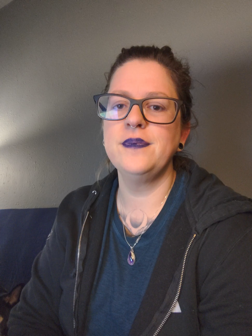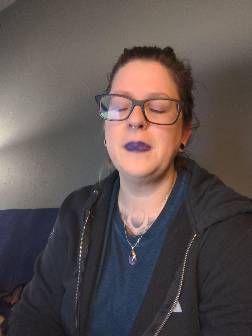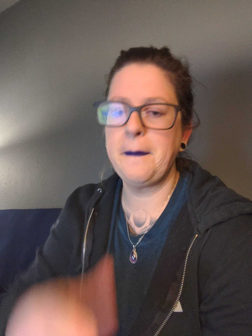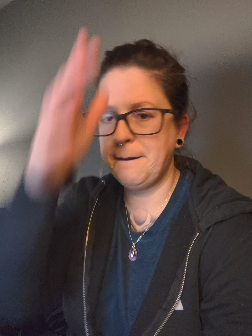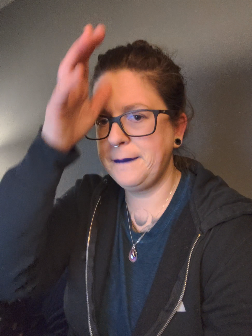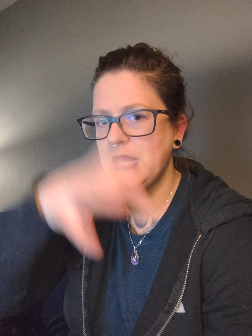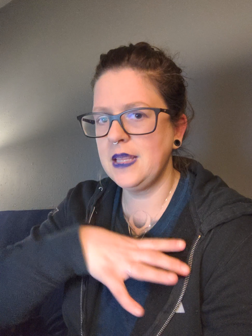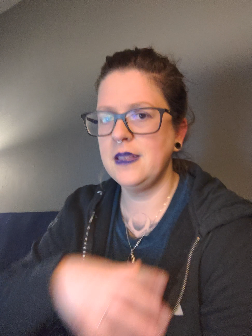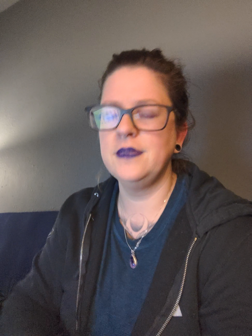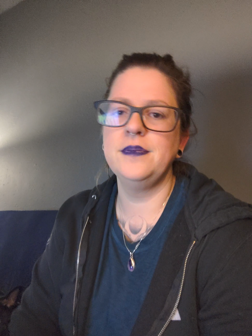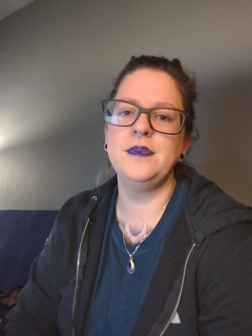man